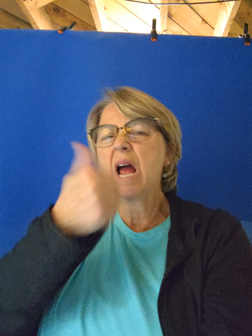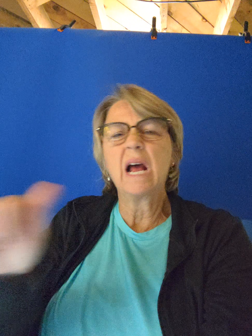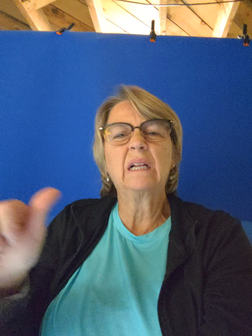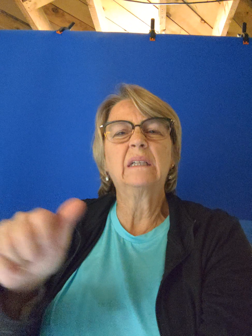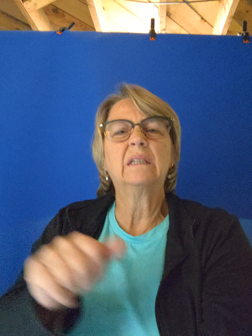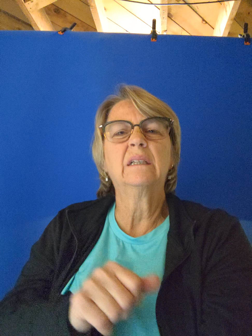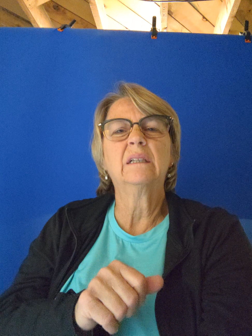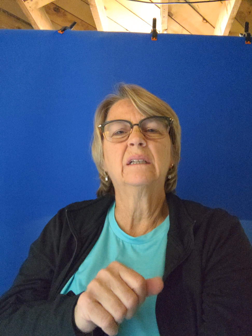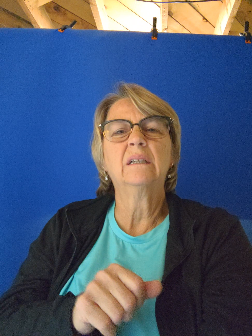any